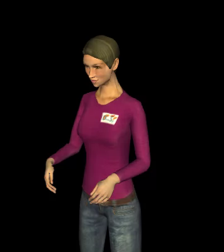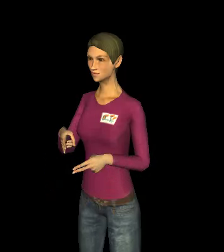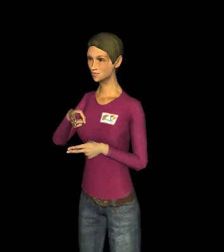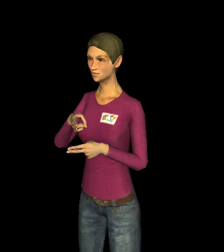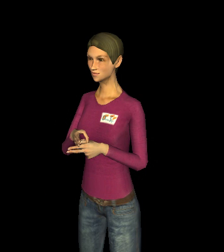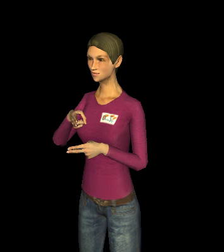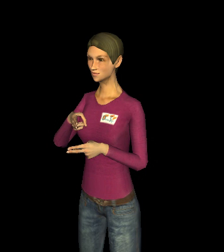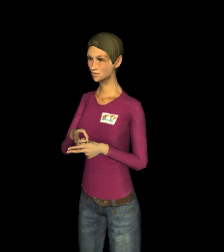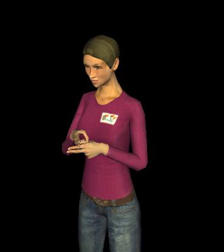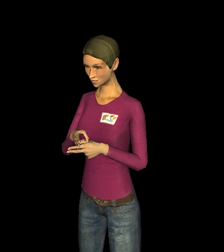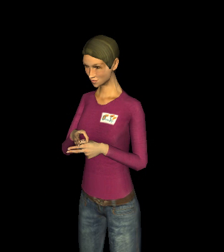لقب